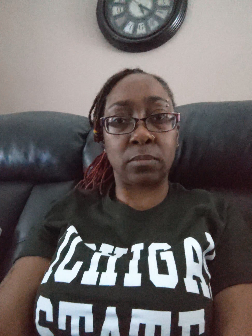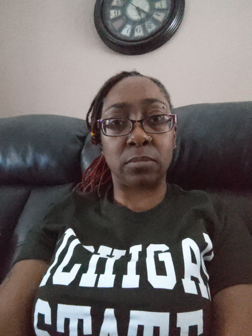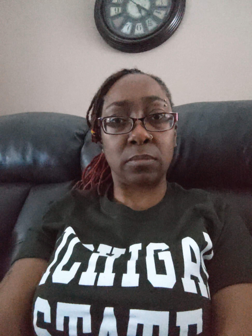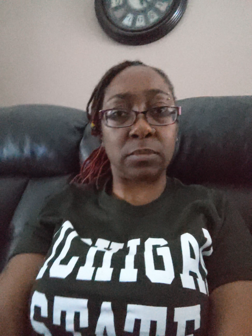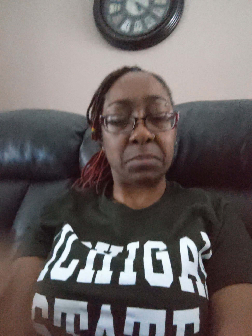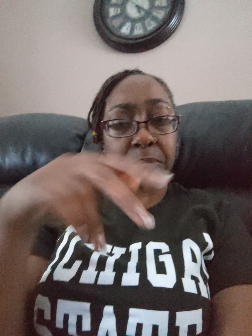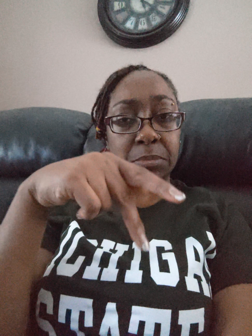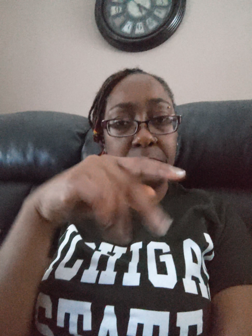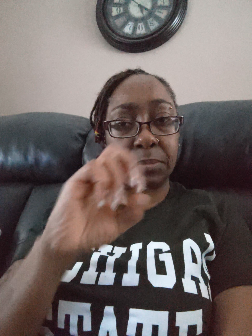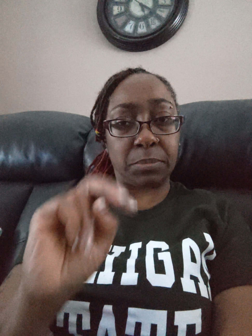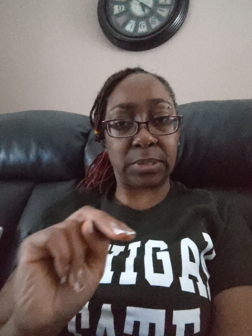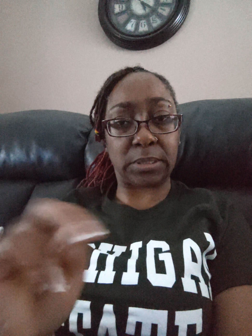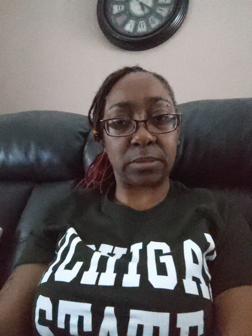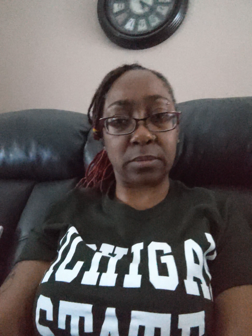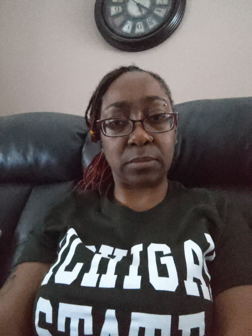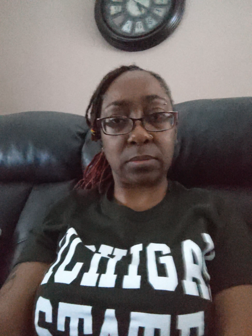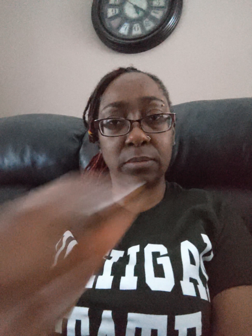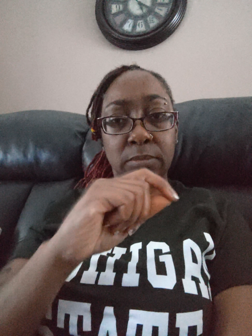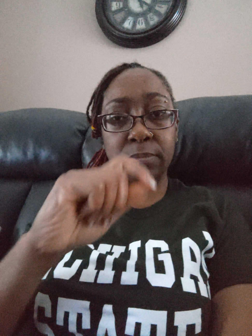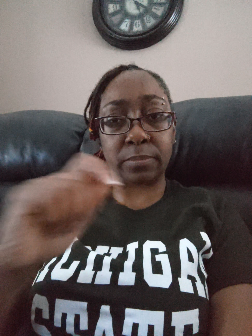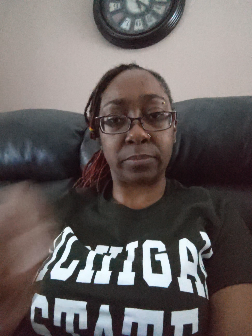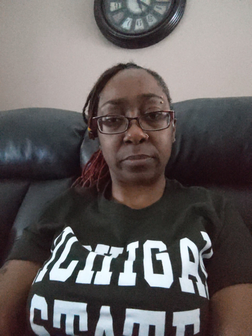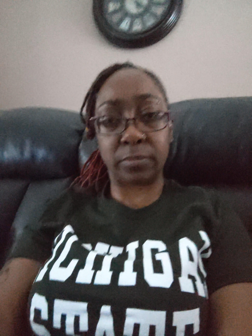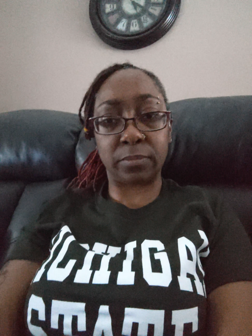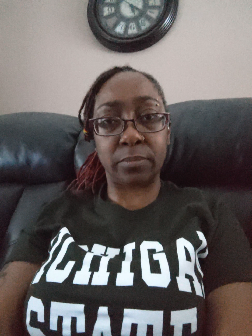pen